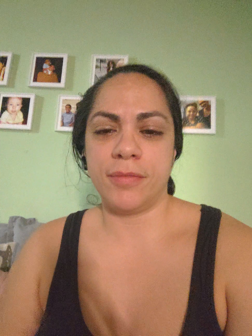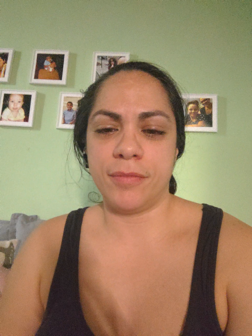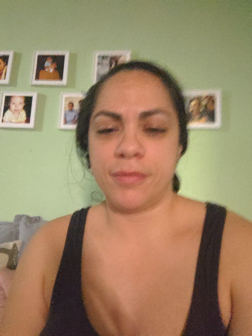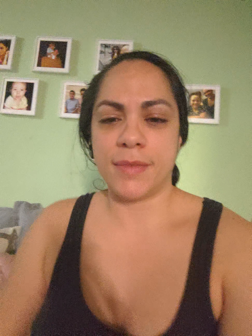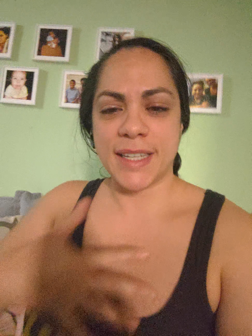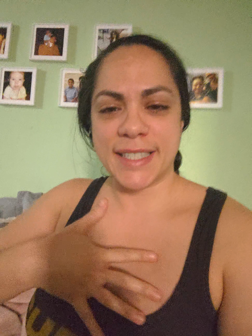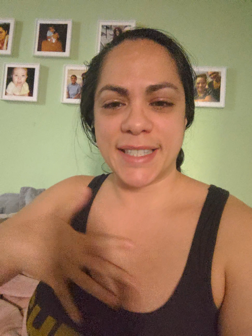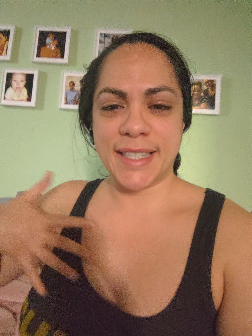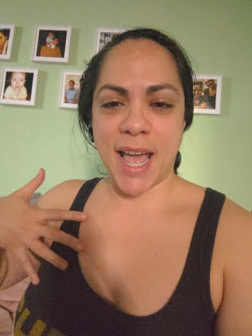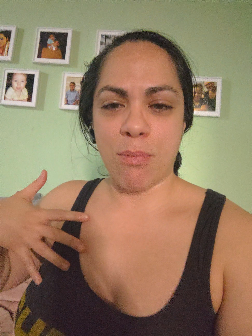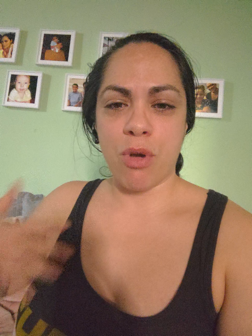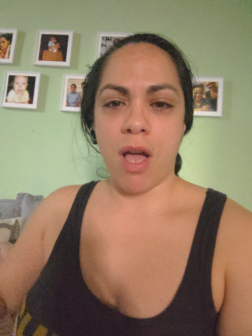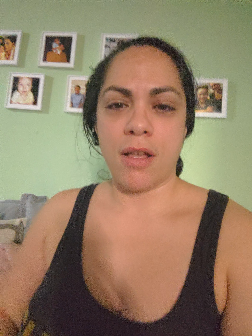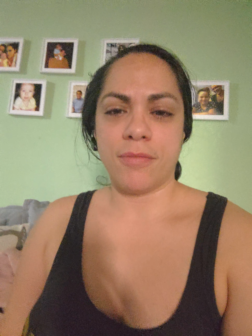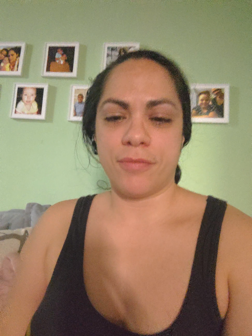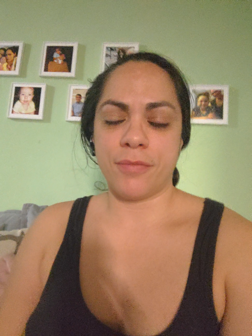zebra